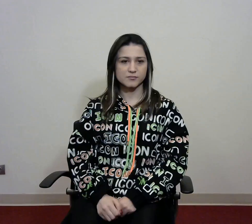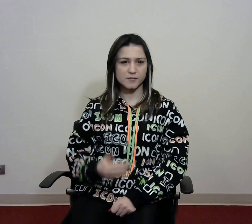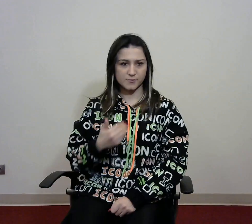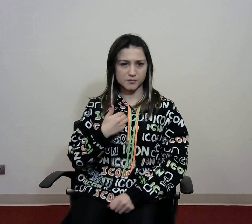mən